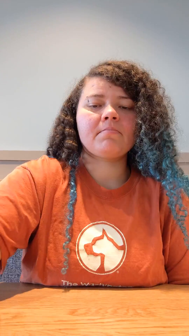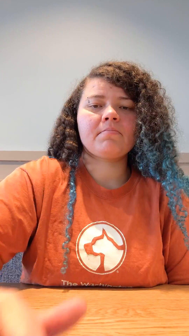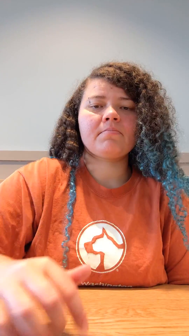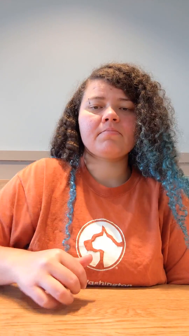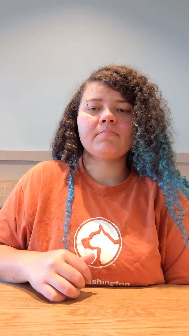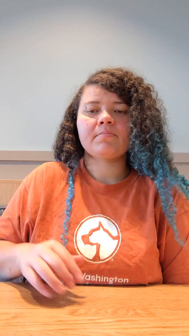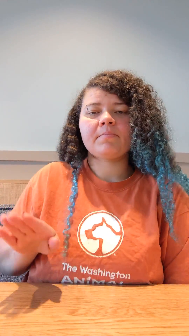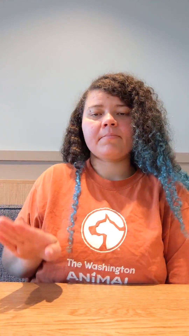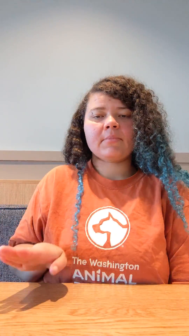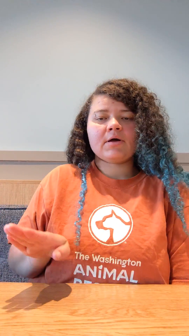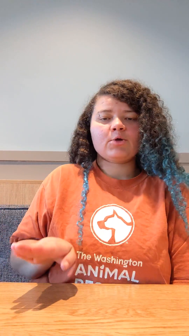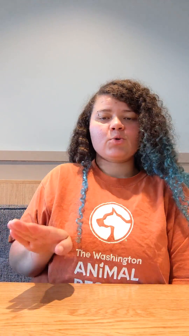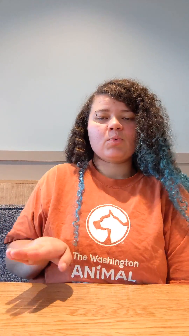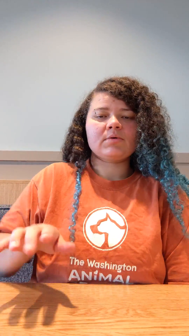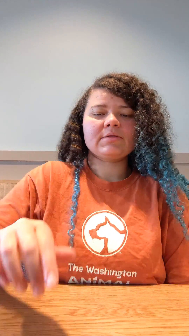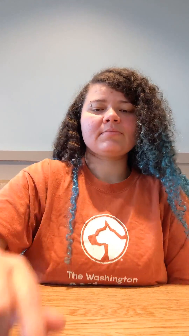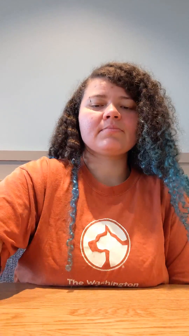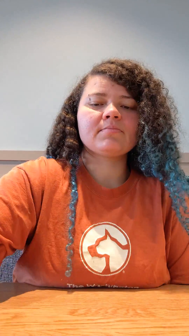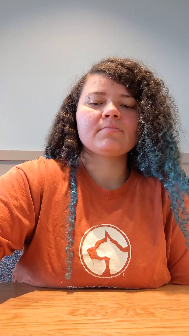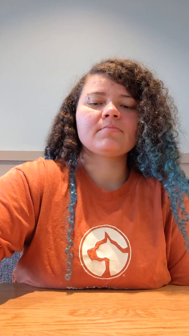penguin